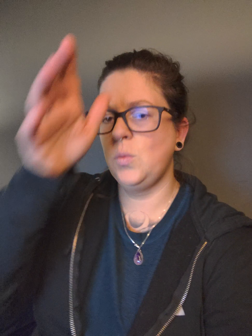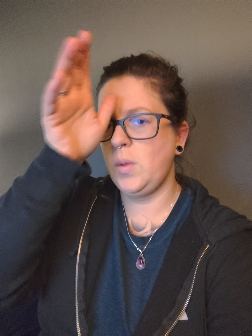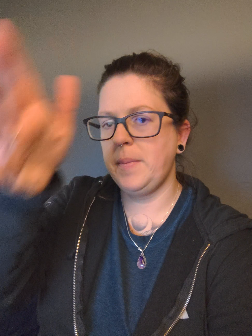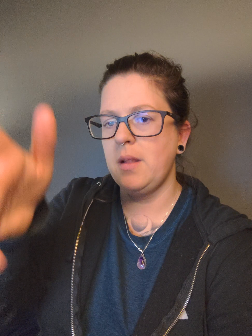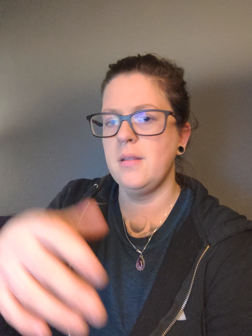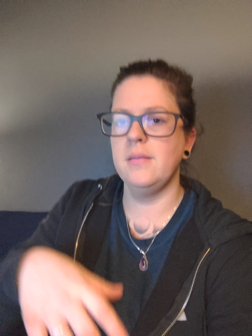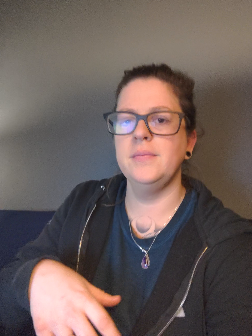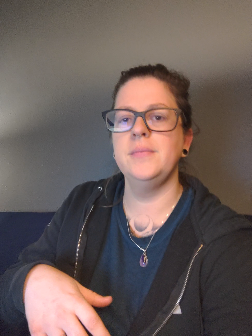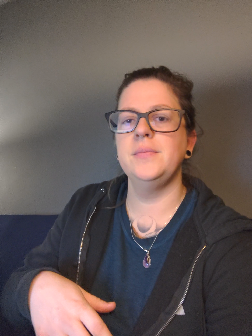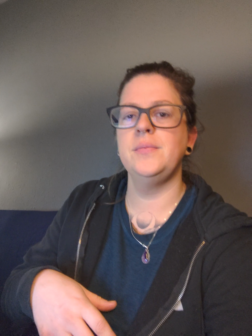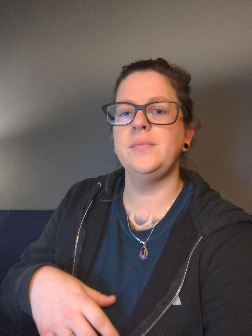grandpa